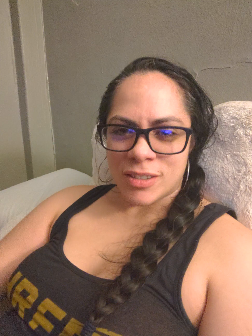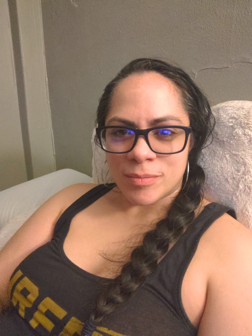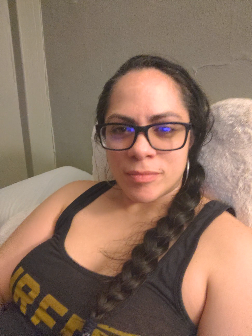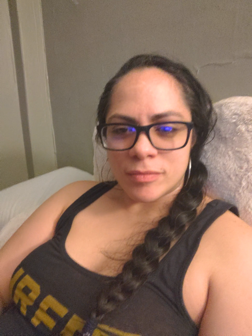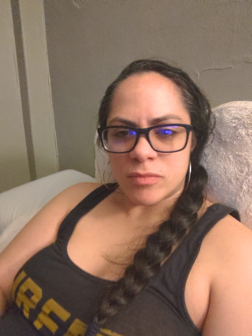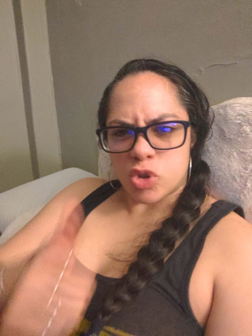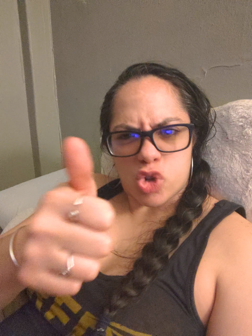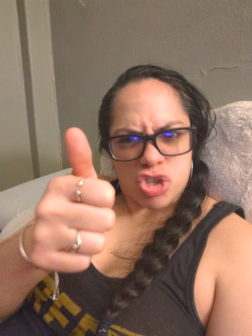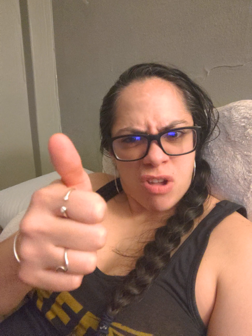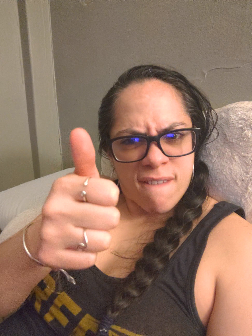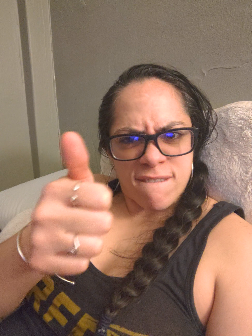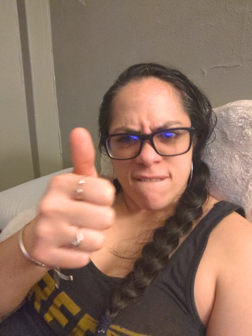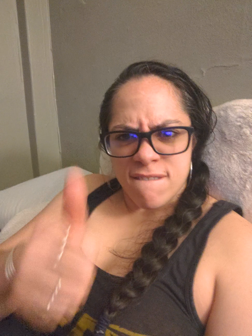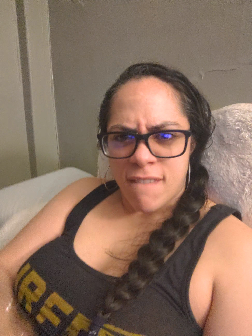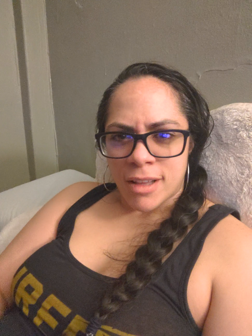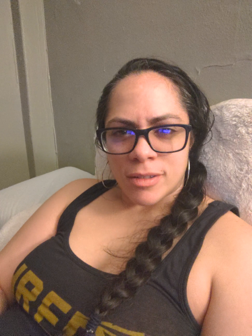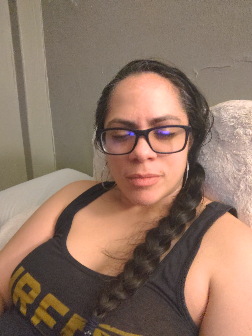yourself